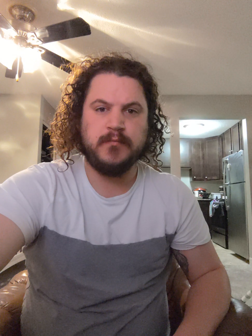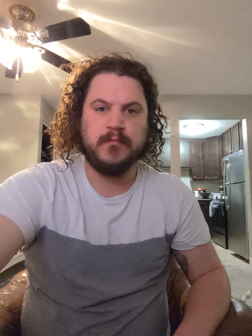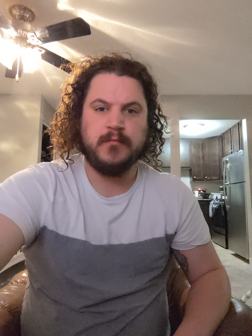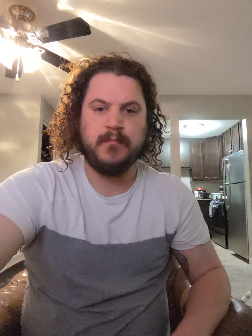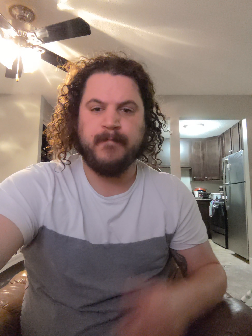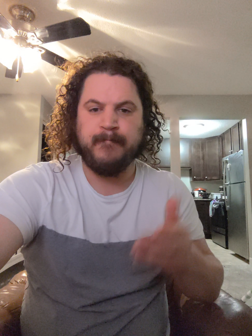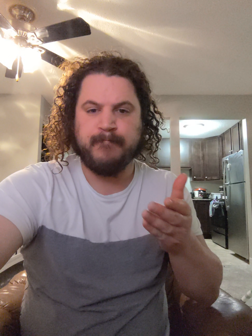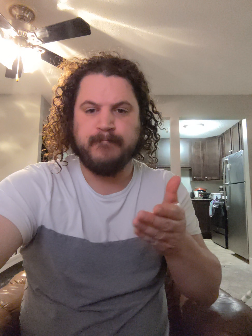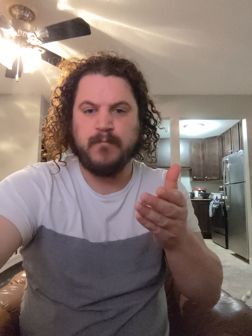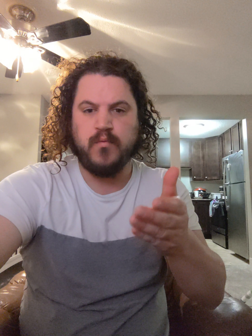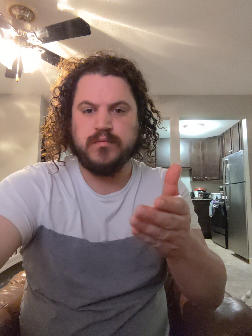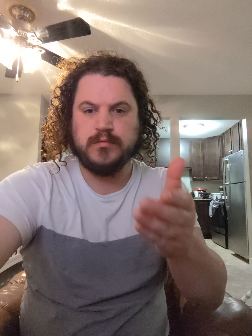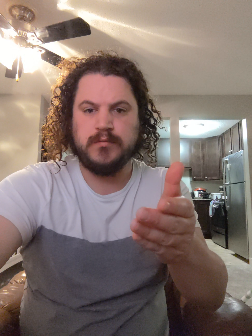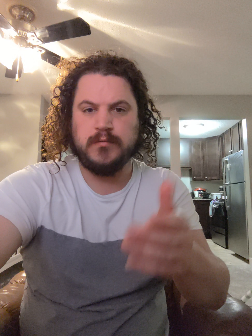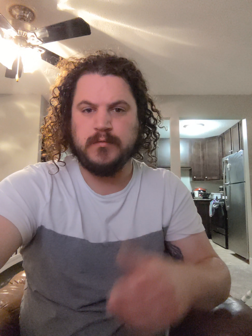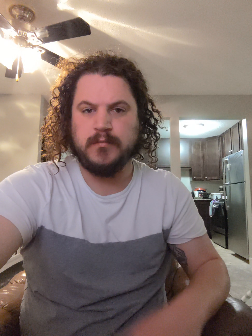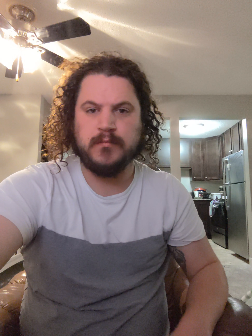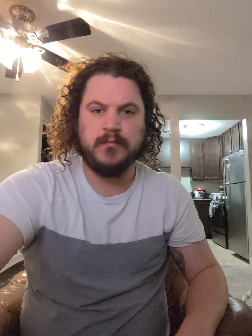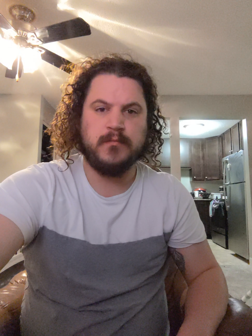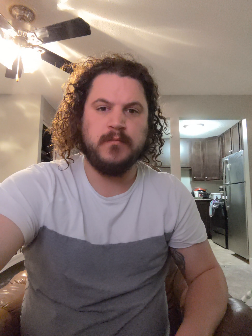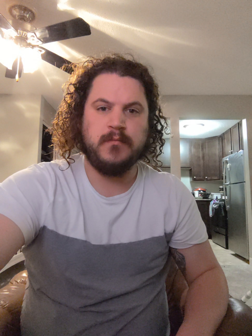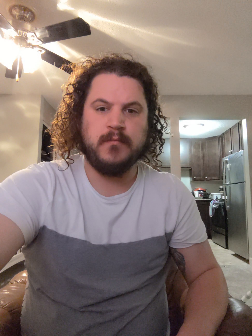boat